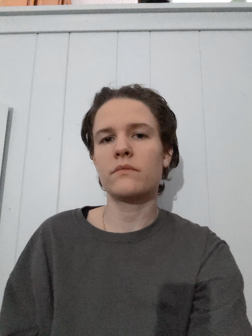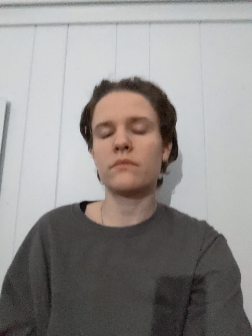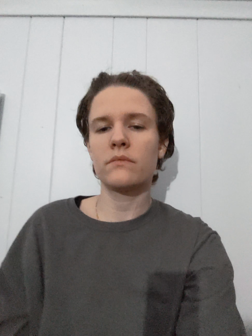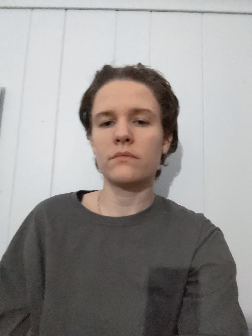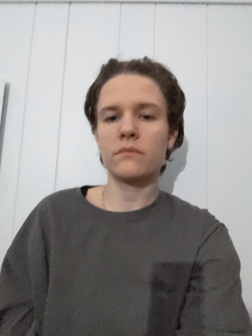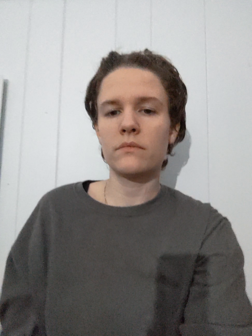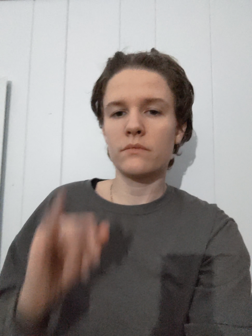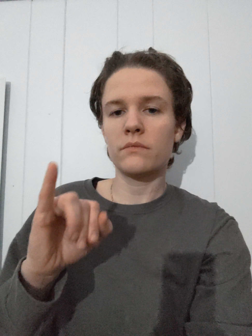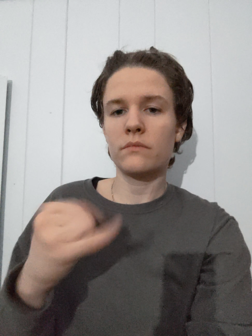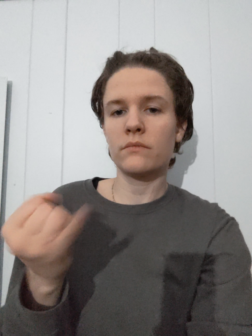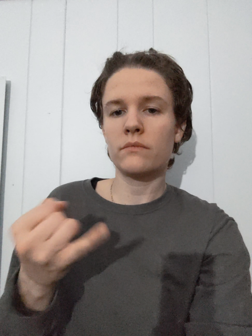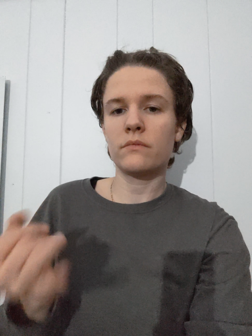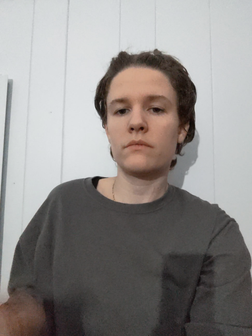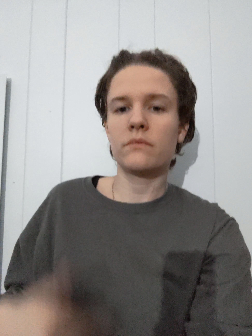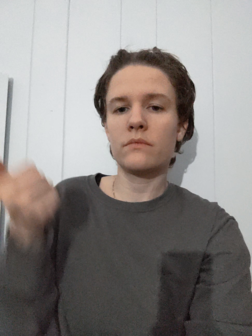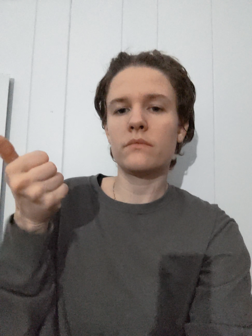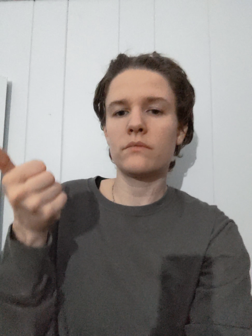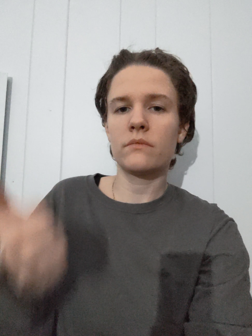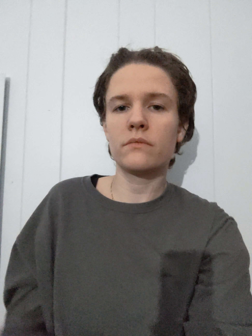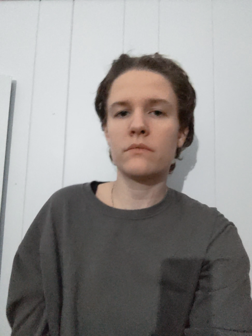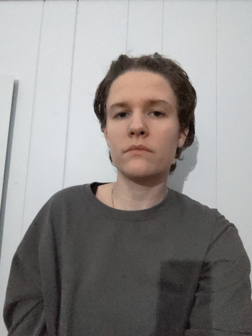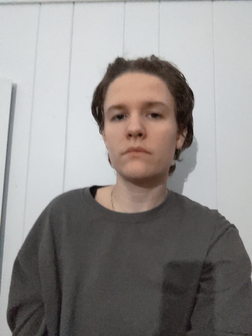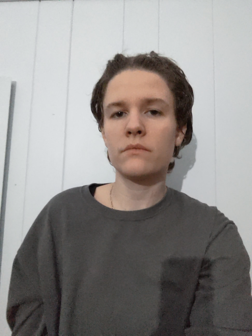jeans